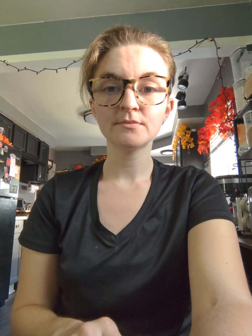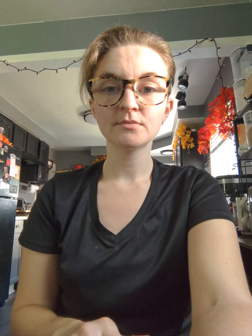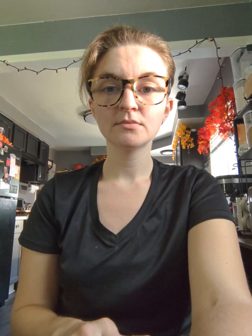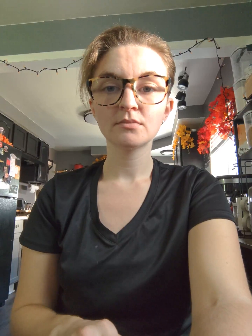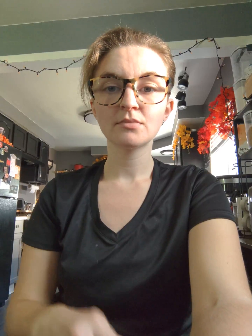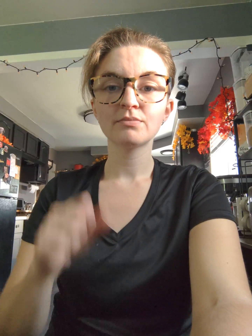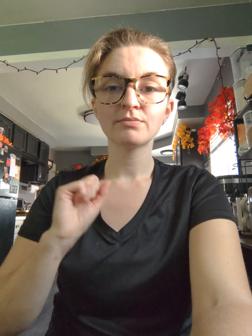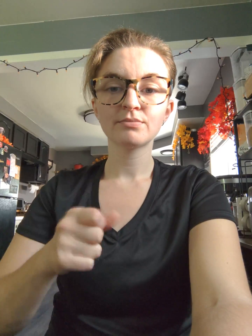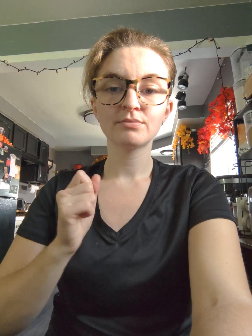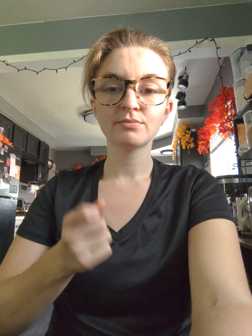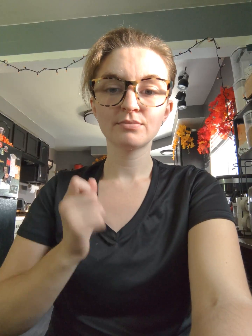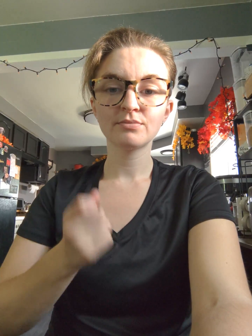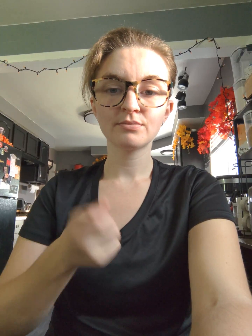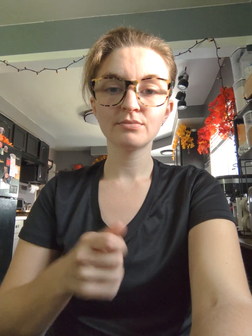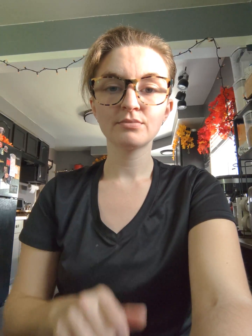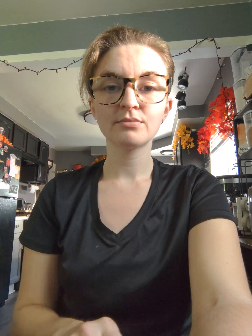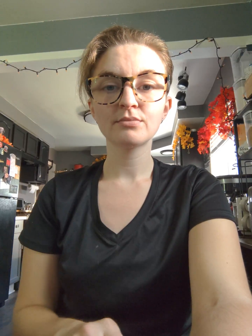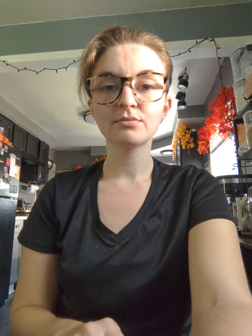cart